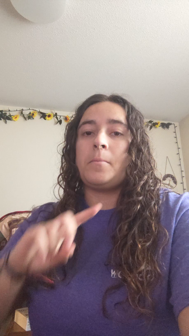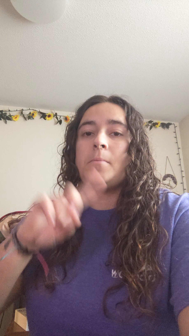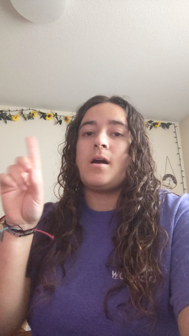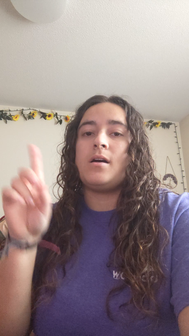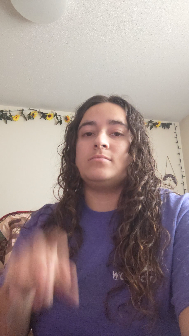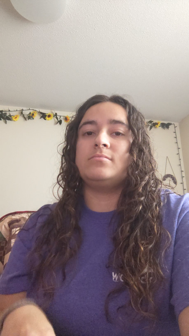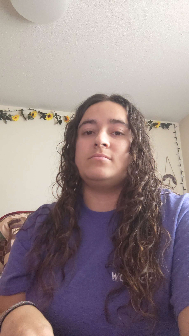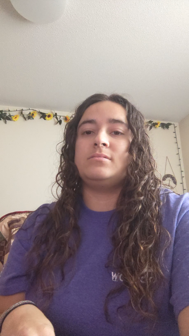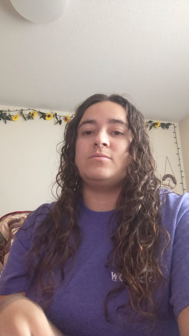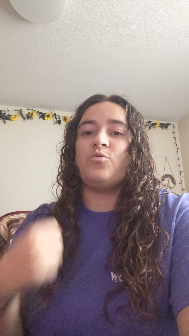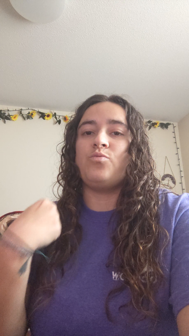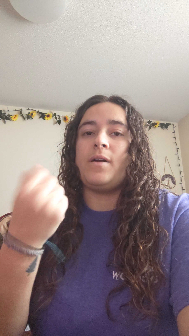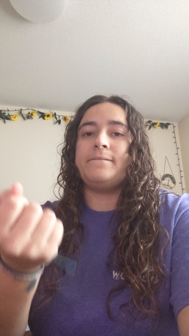drive